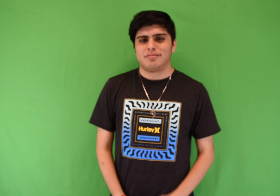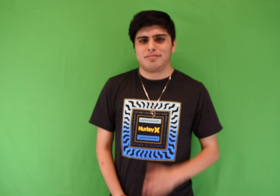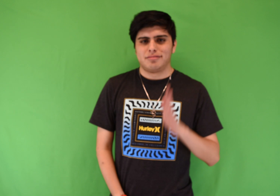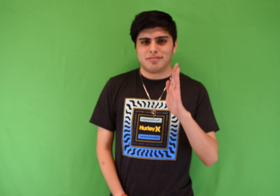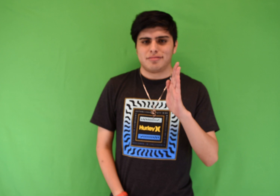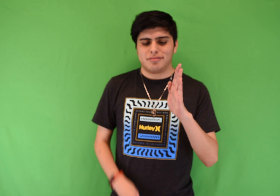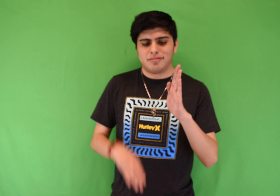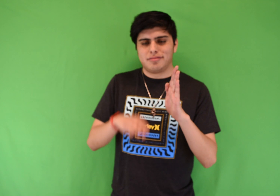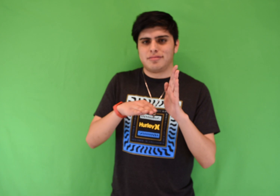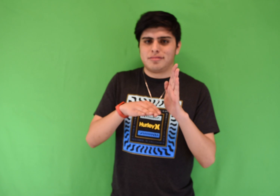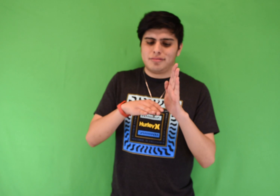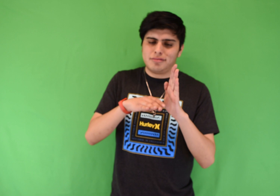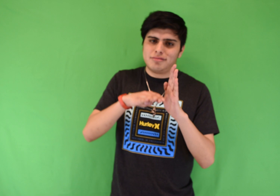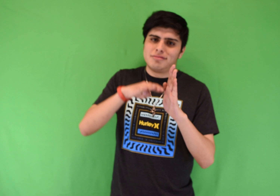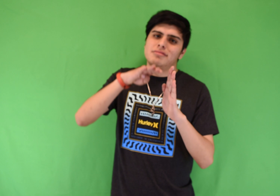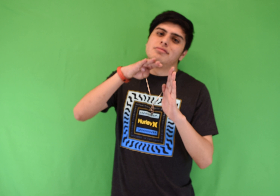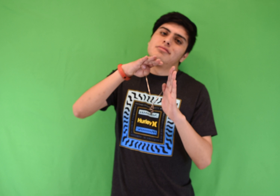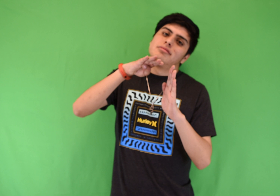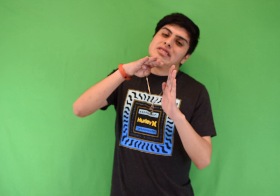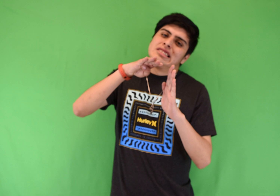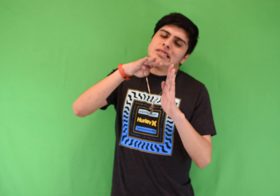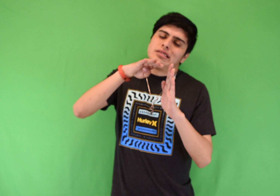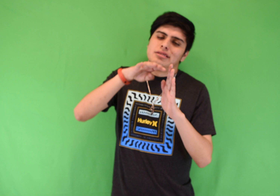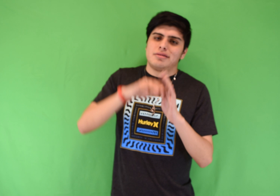elevado